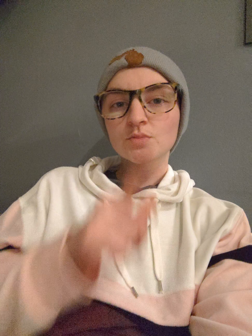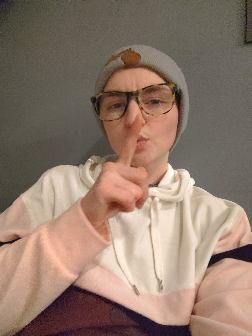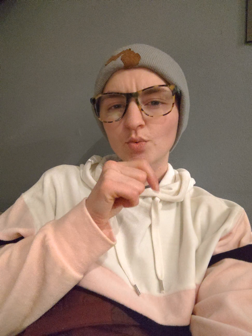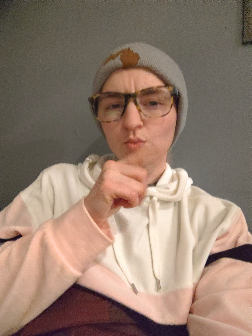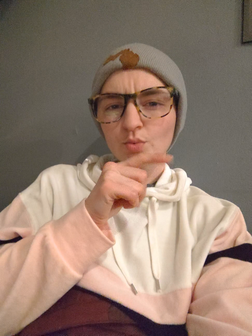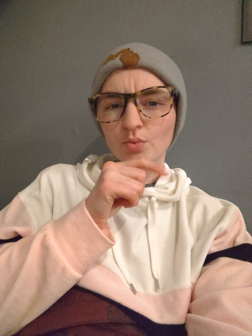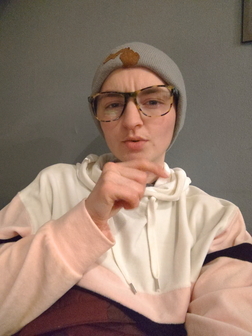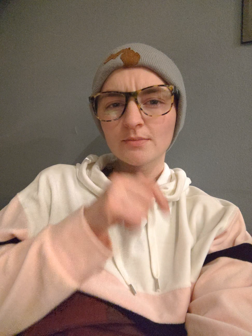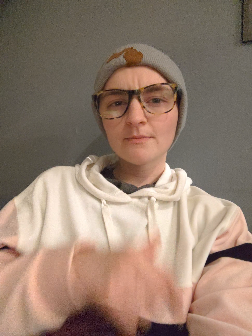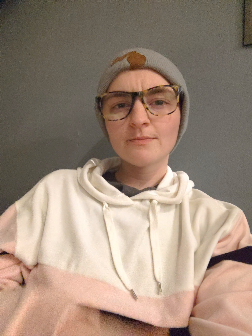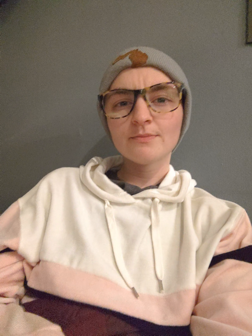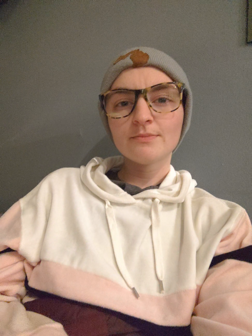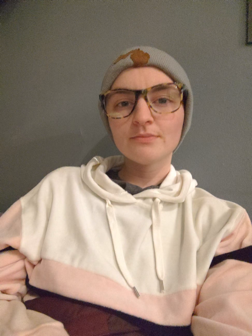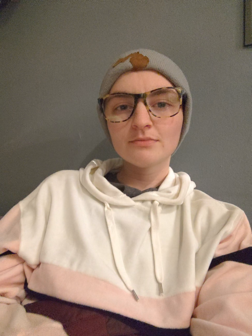who